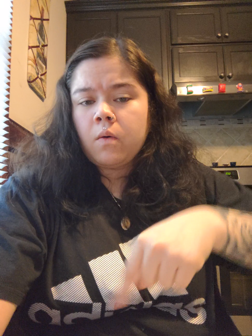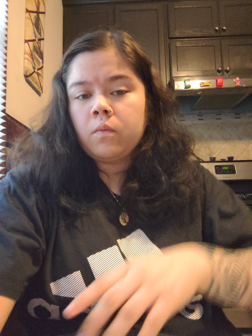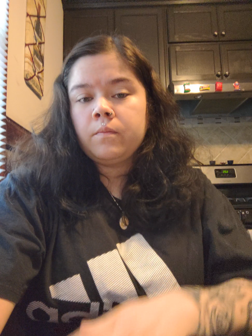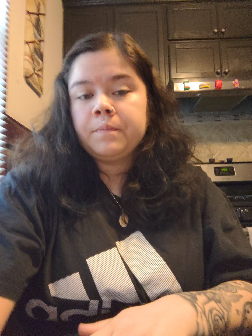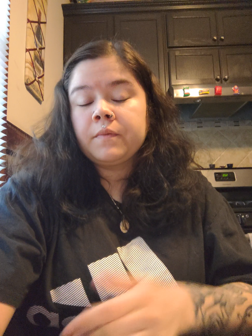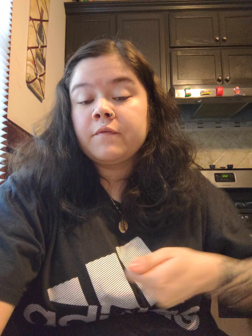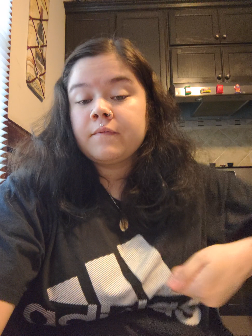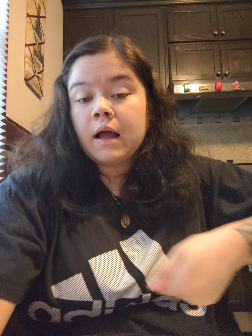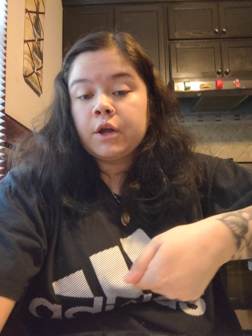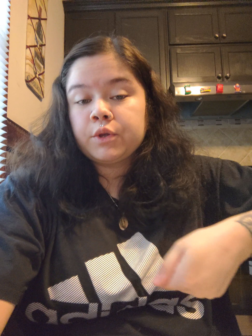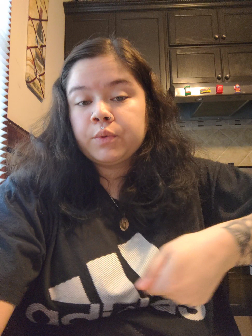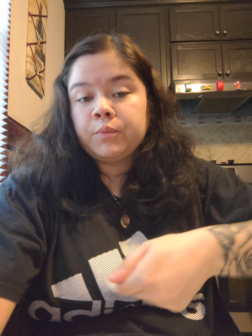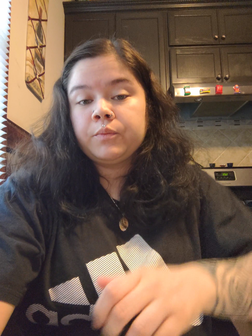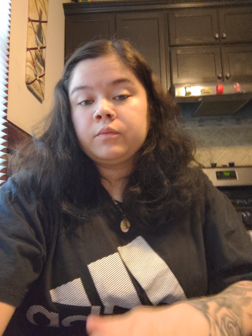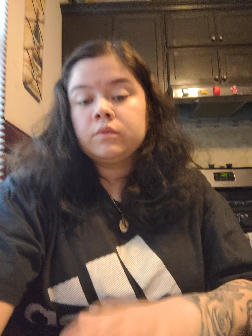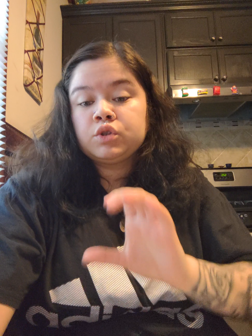vacuum